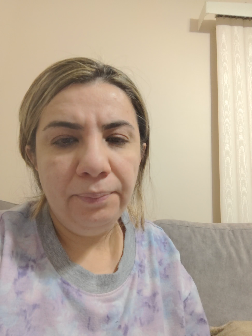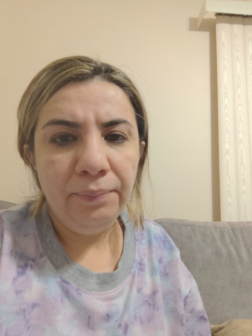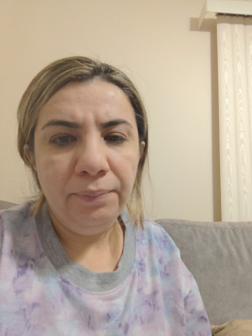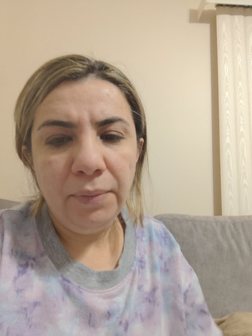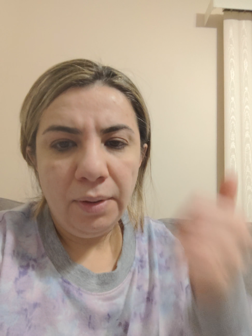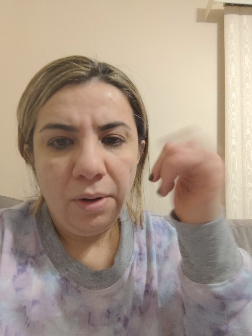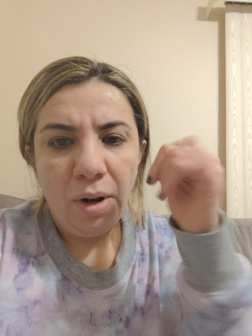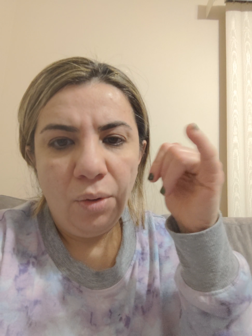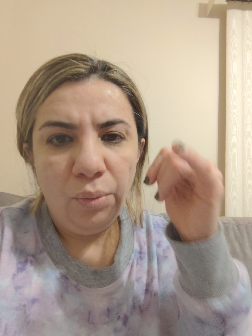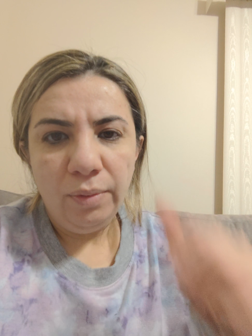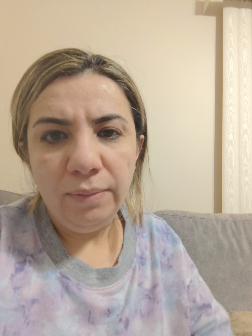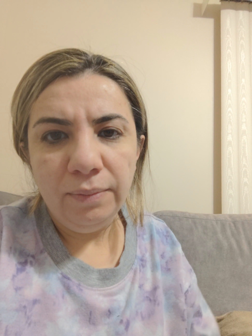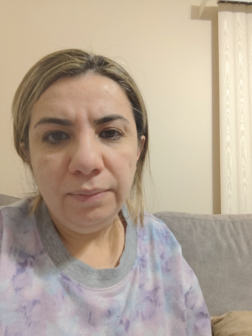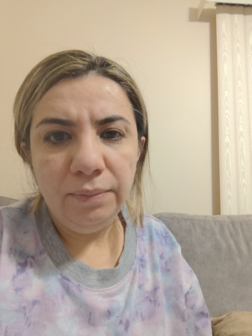yellow